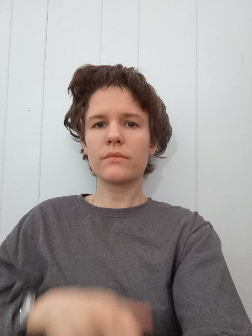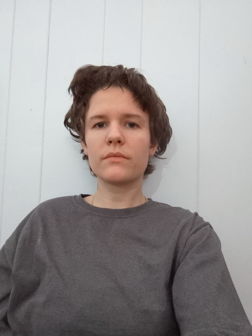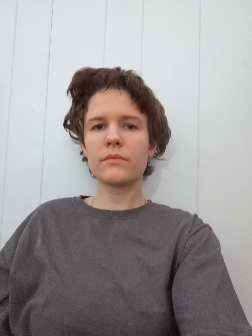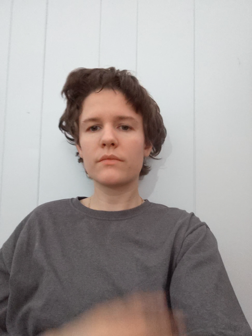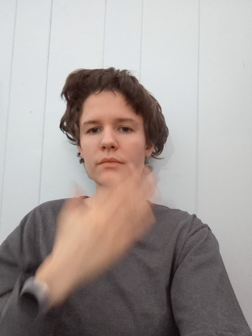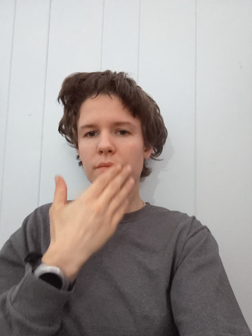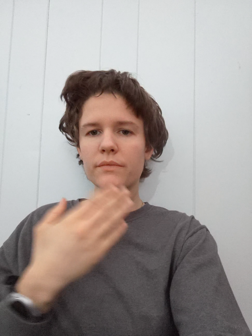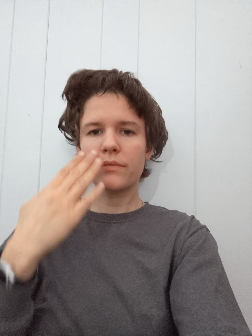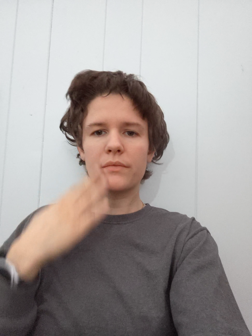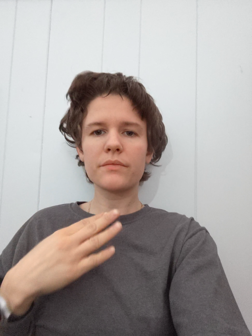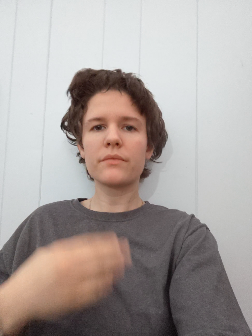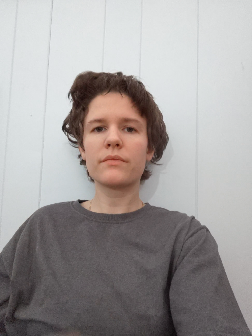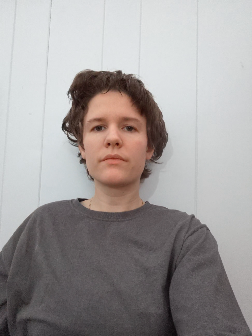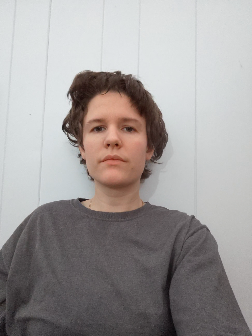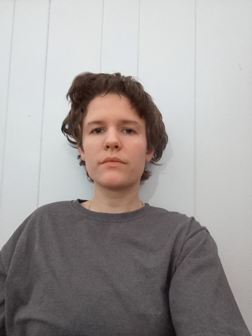napkin